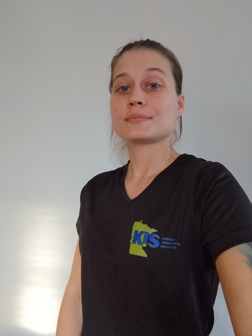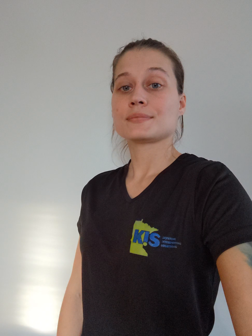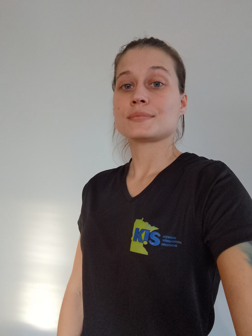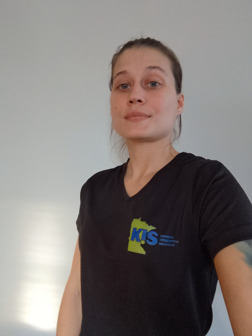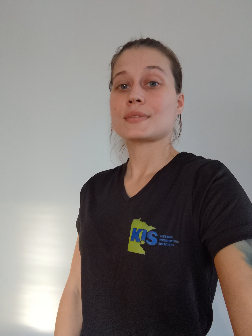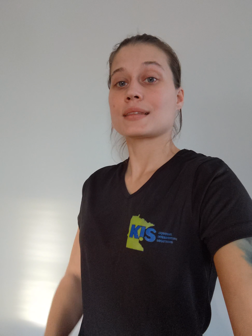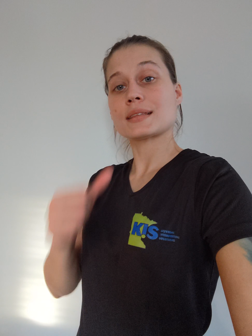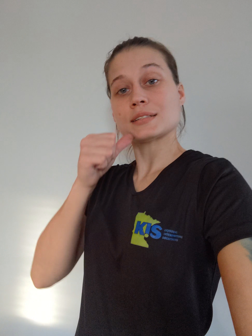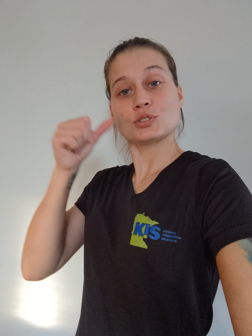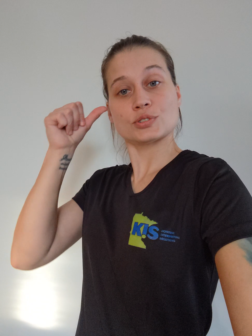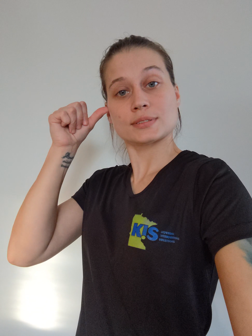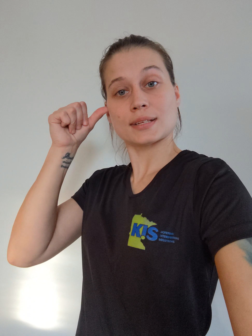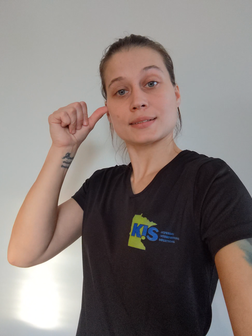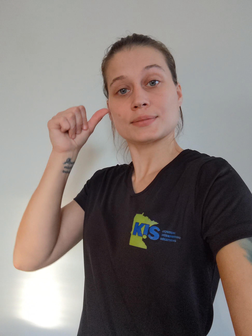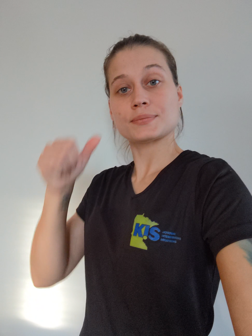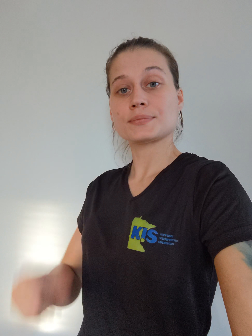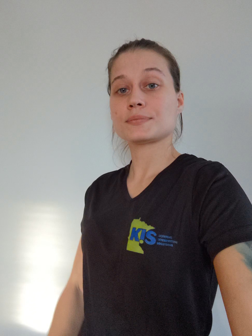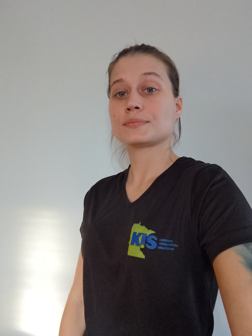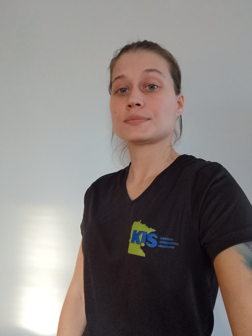yesterday